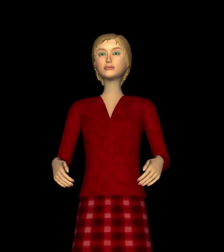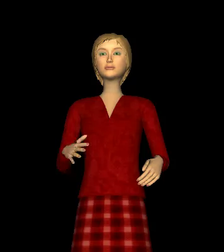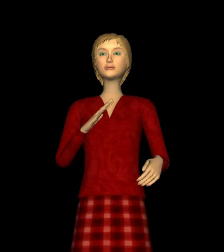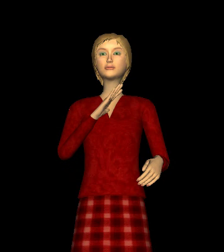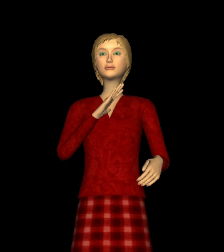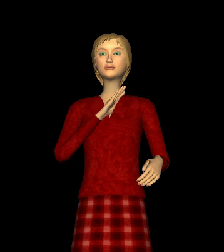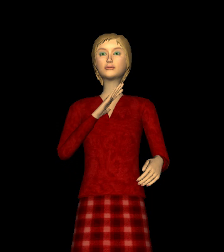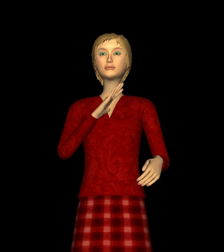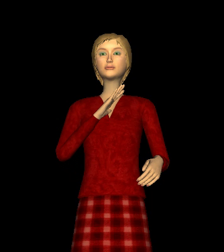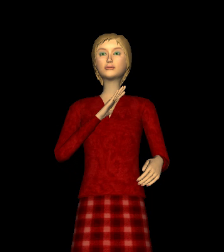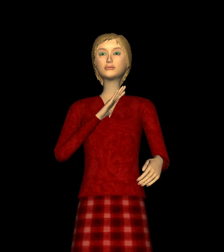يمتلك